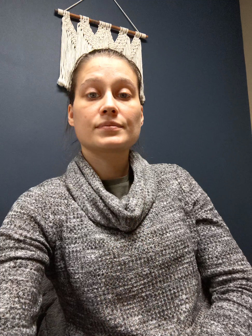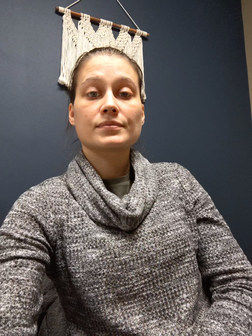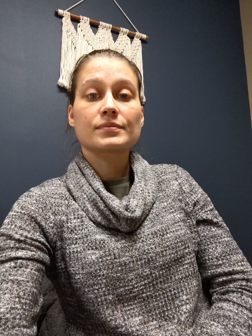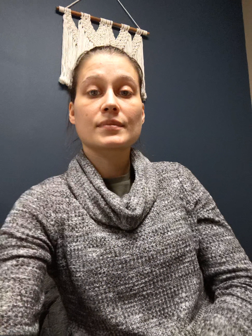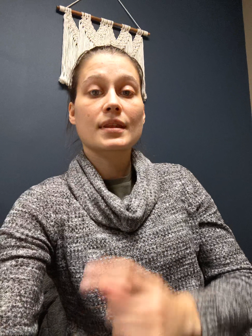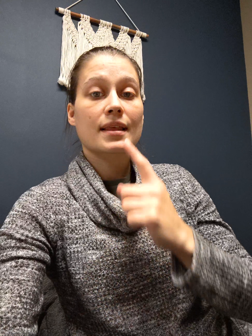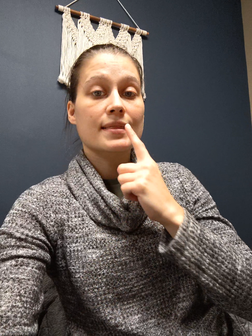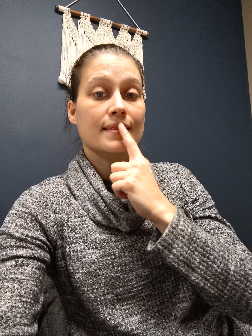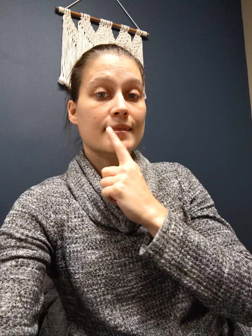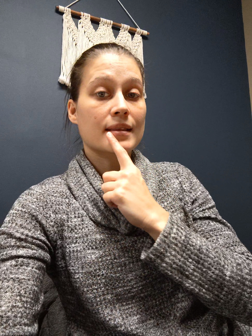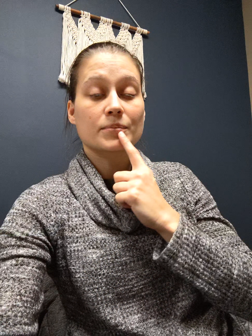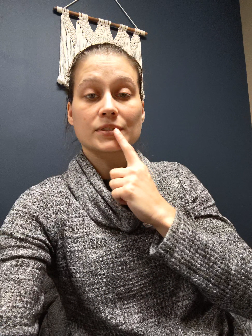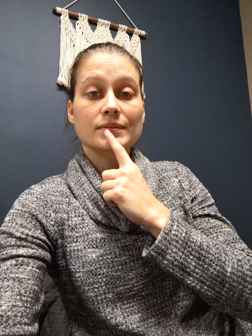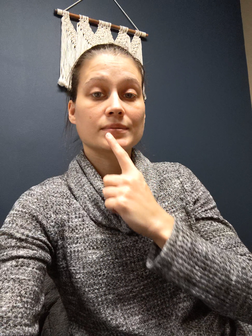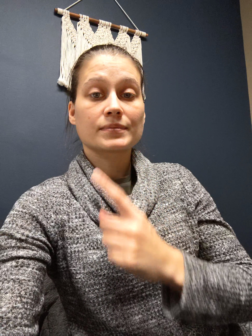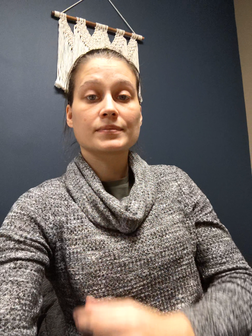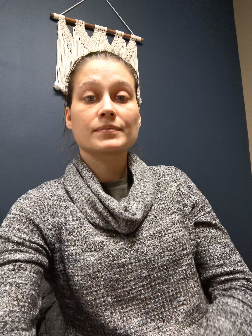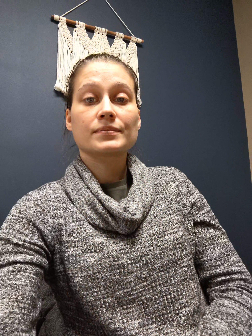lips